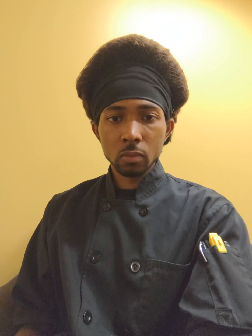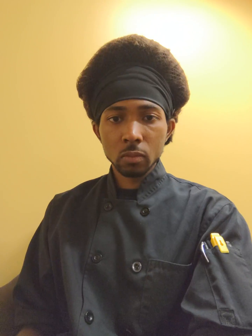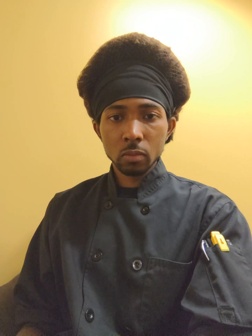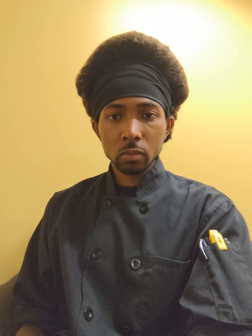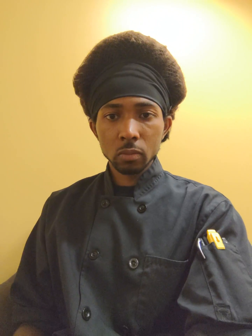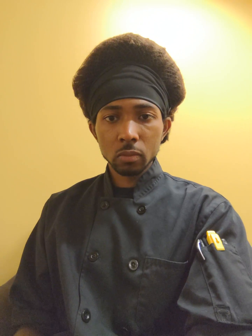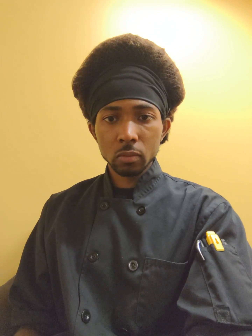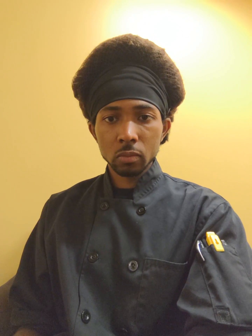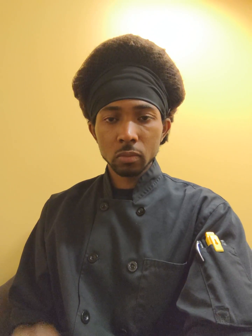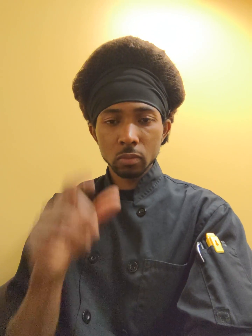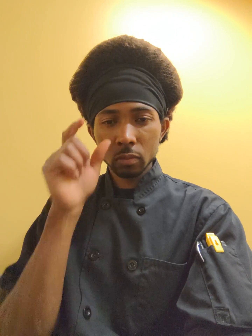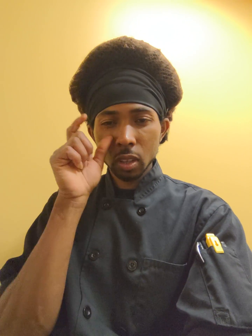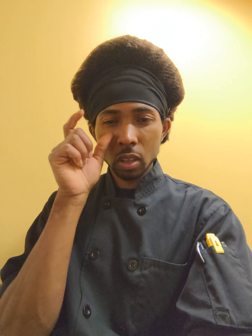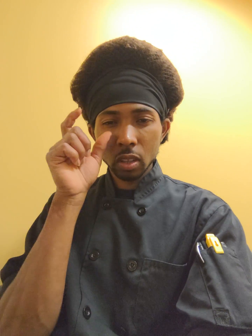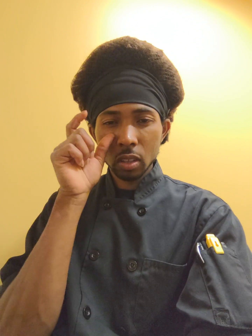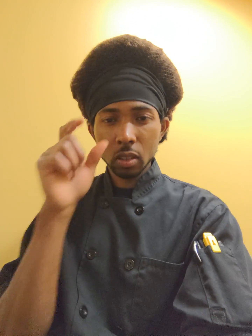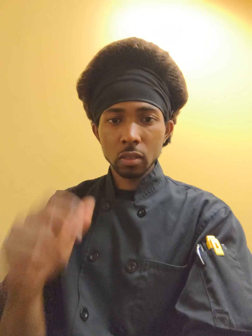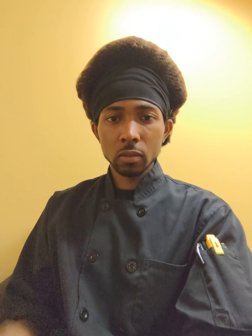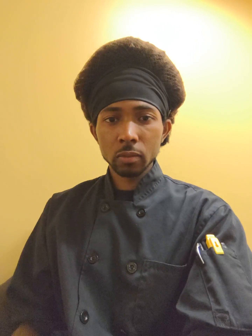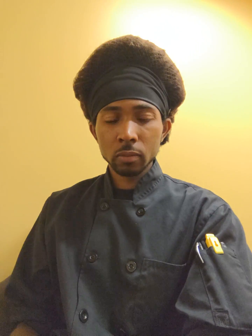glasses